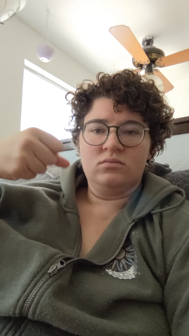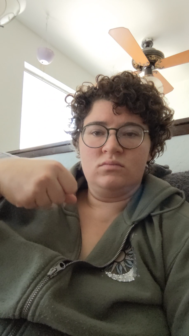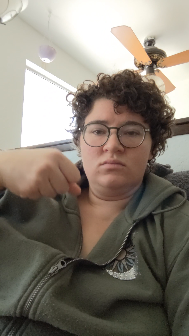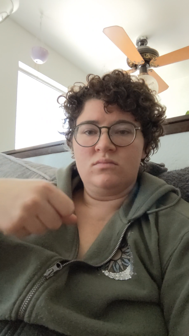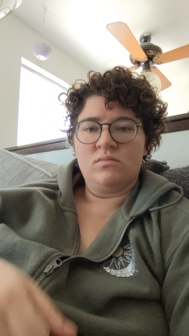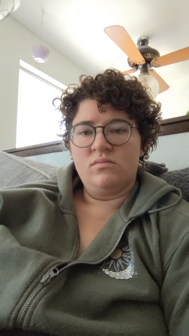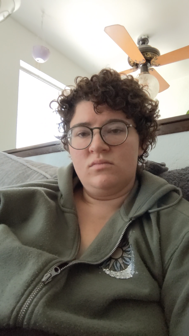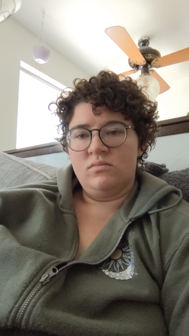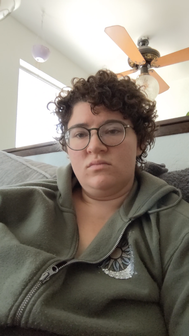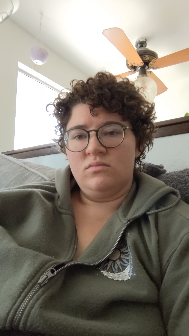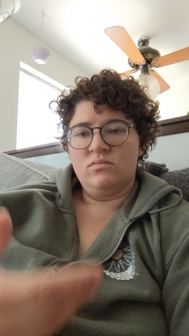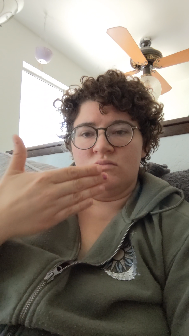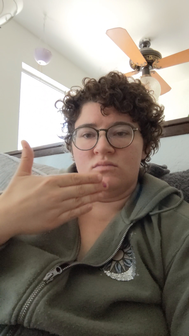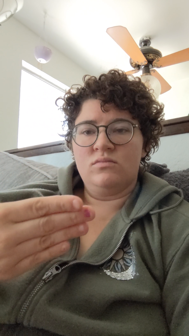good